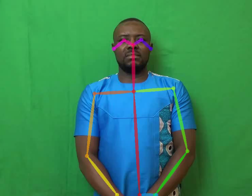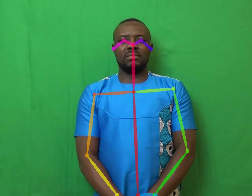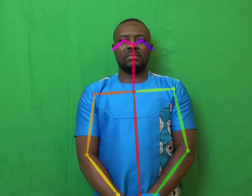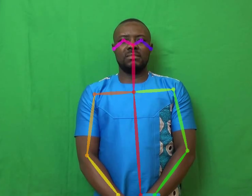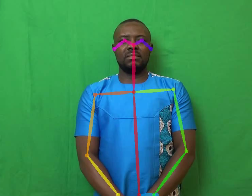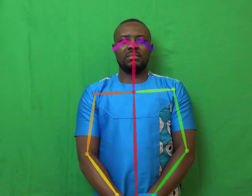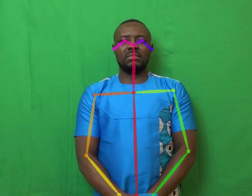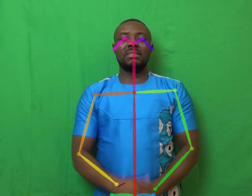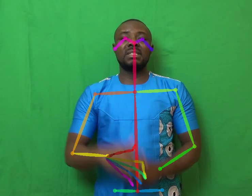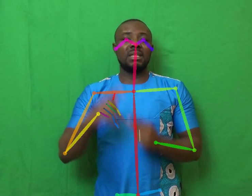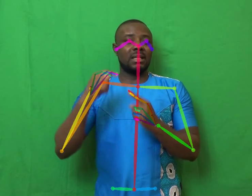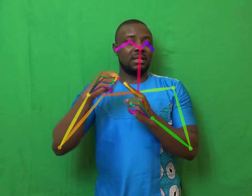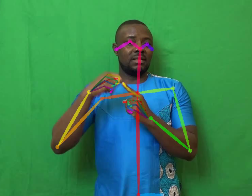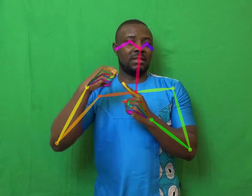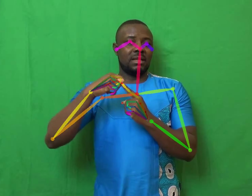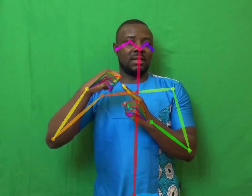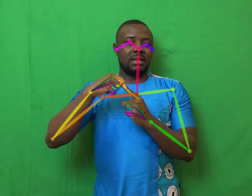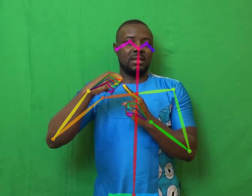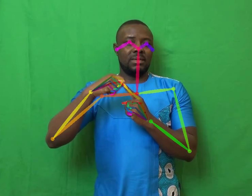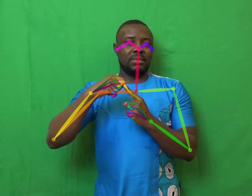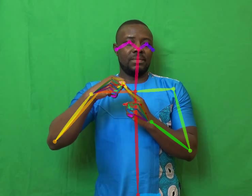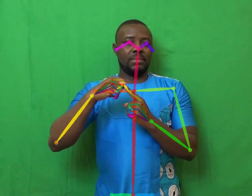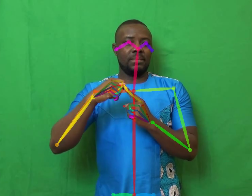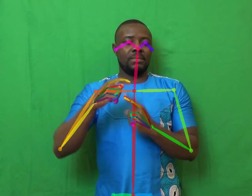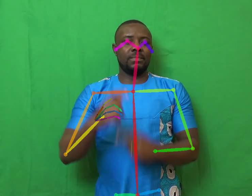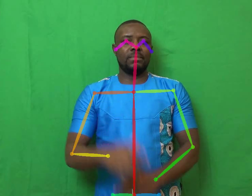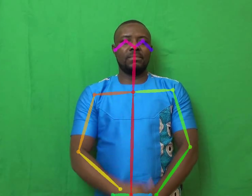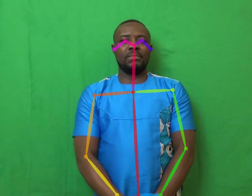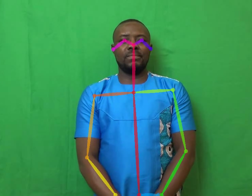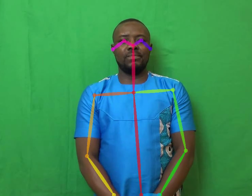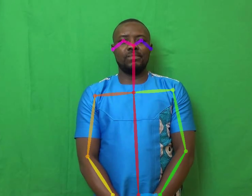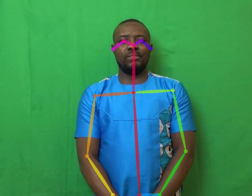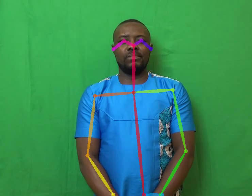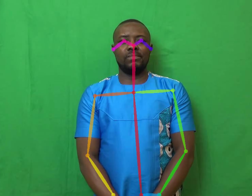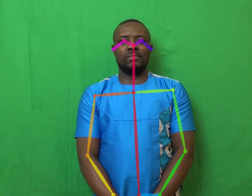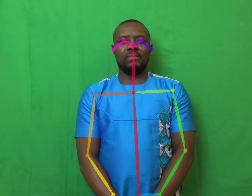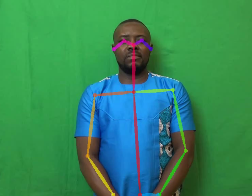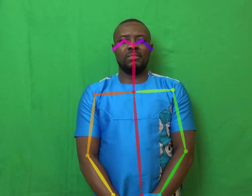town